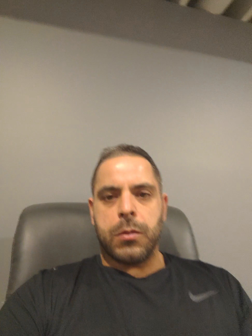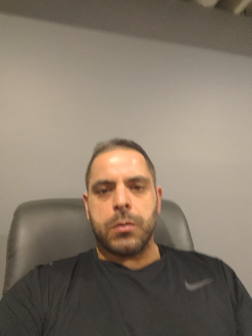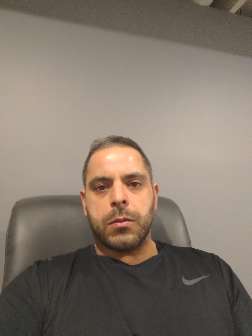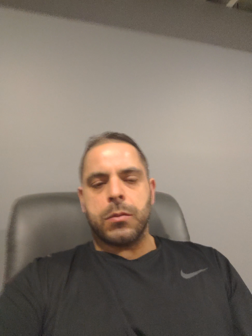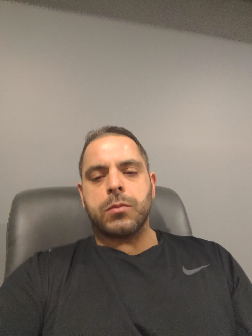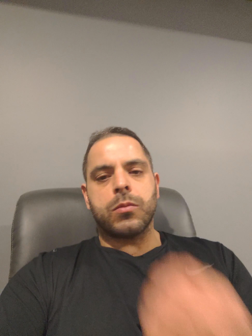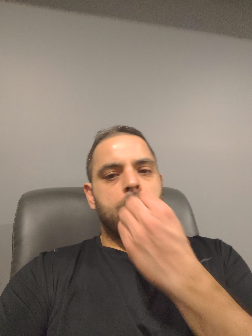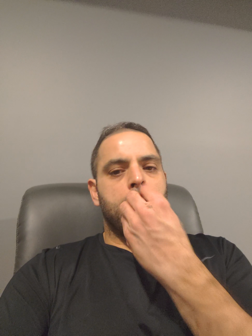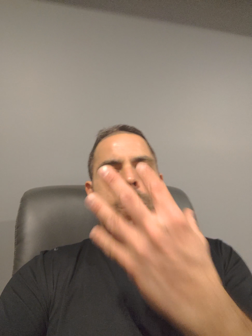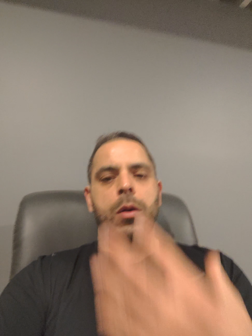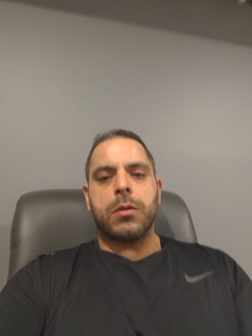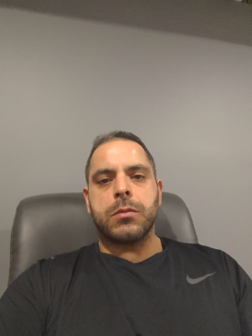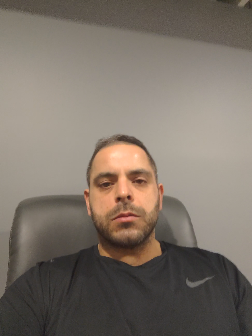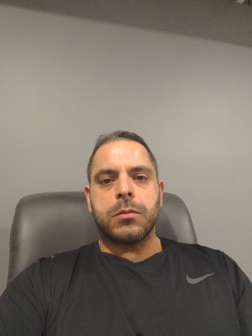blow